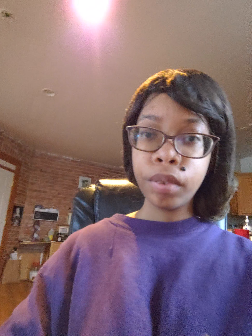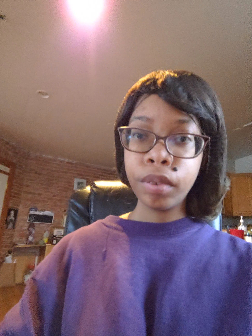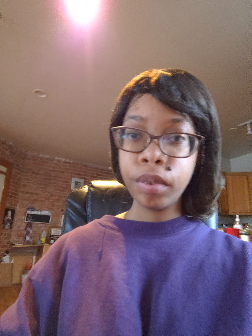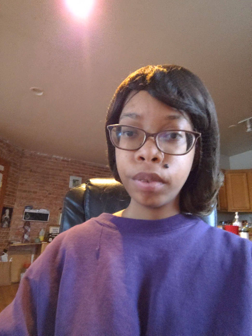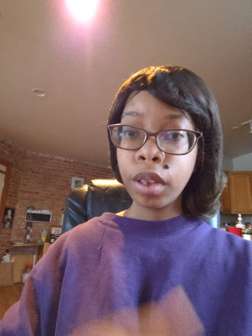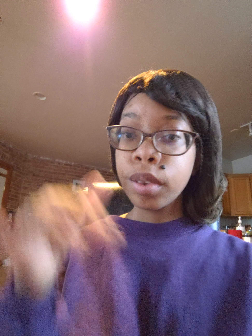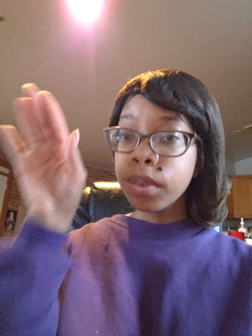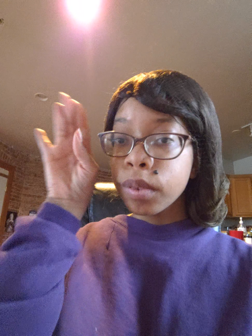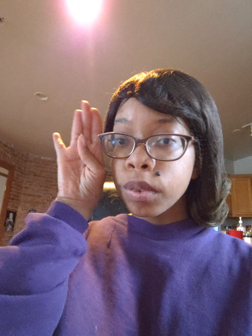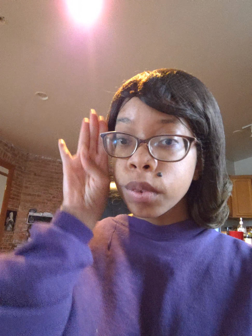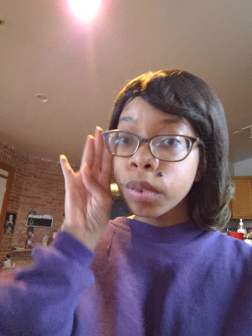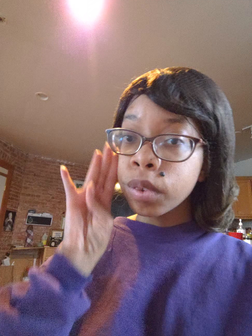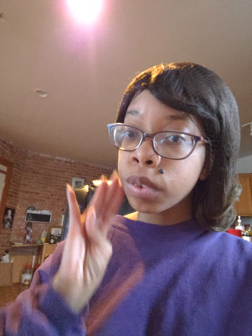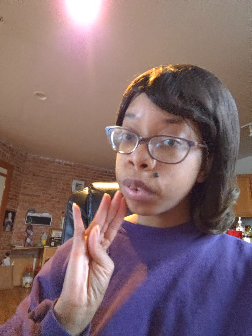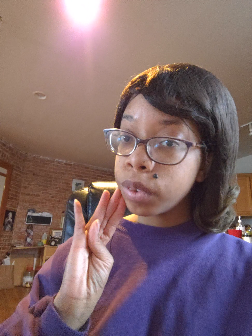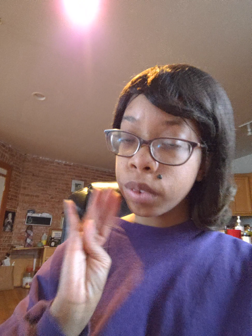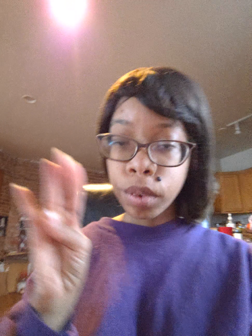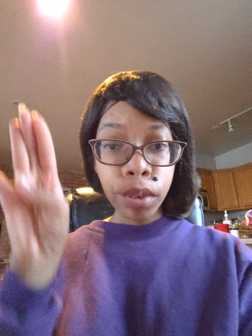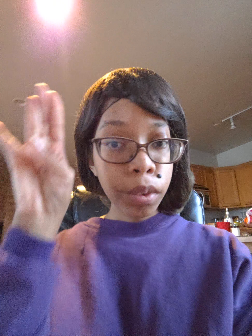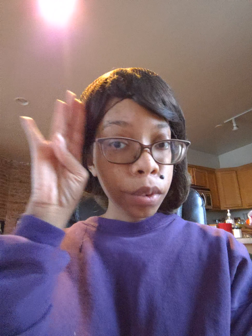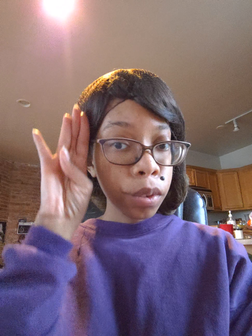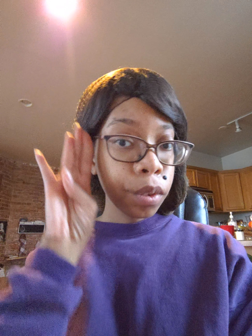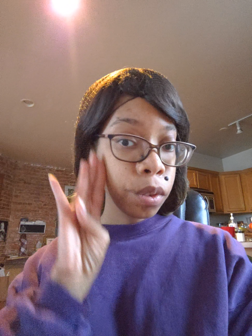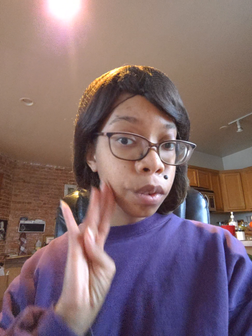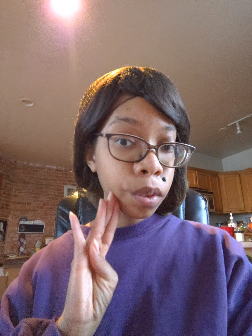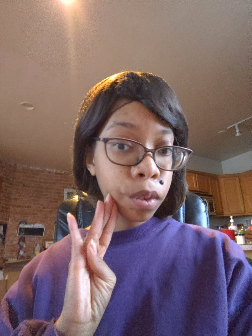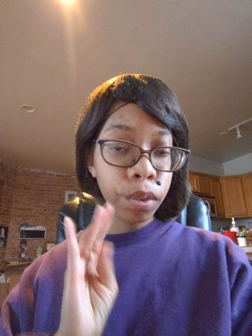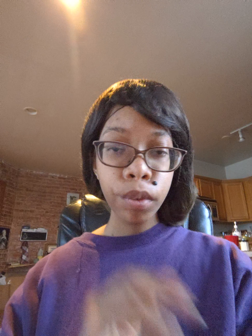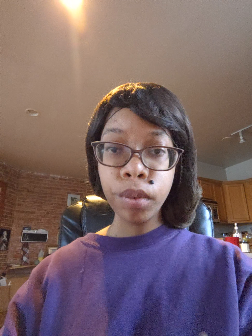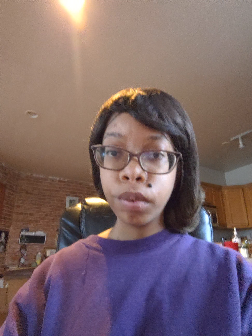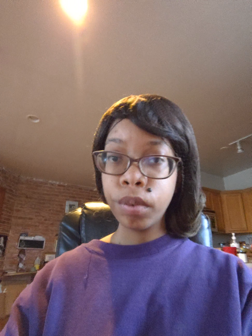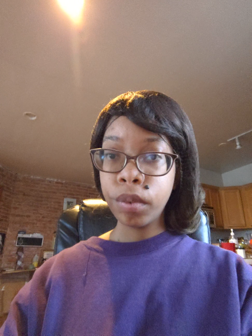brown